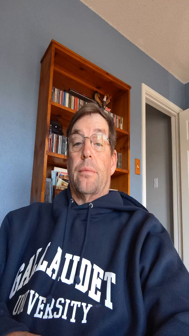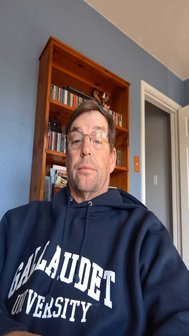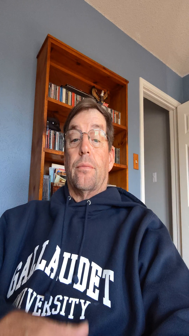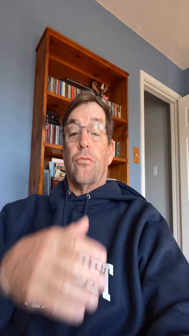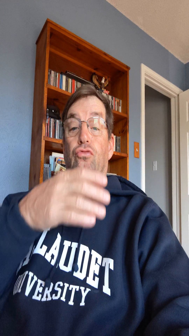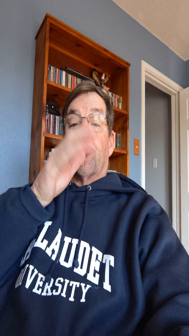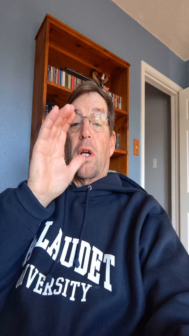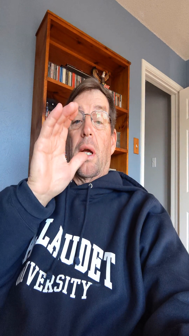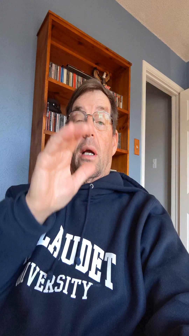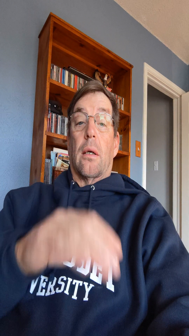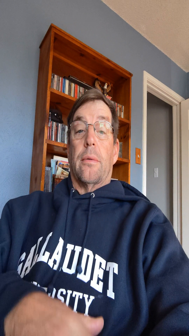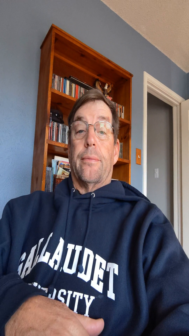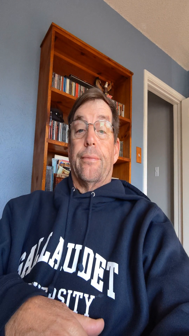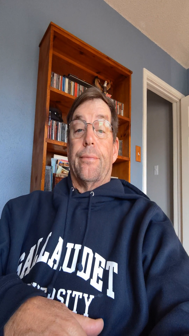drink